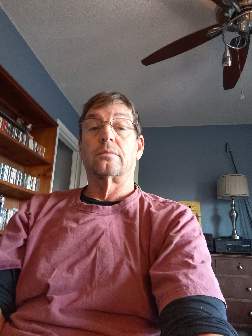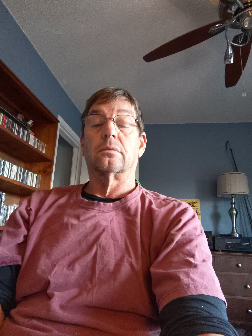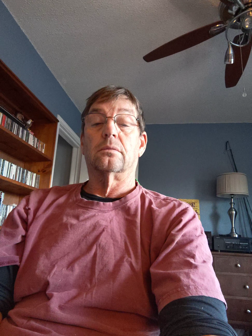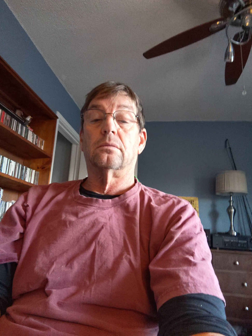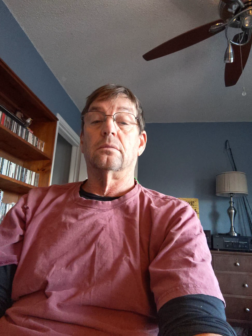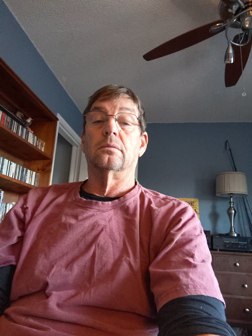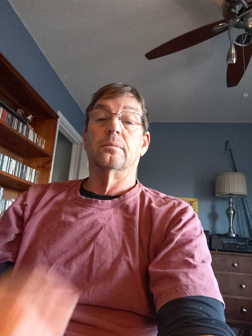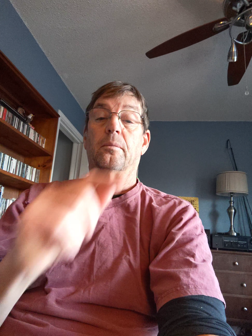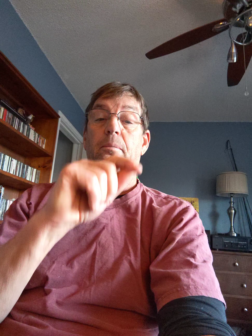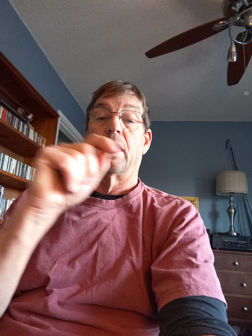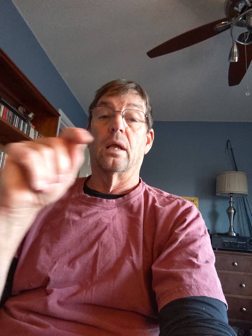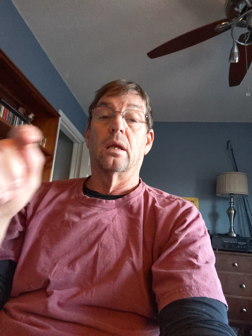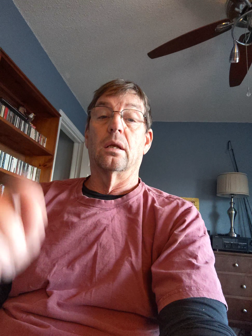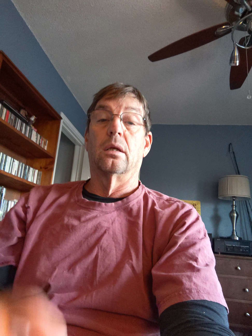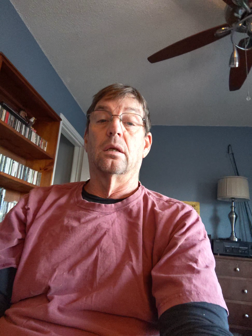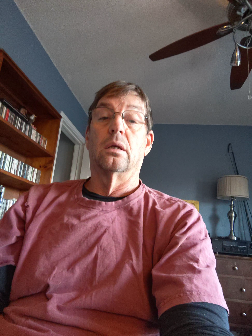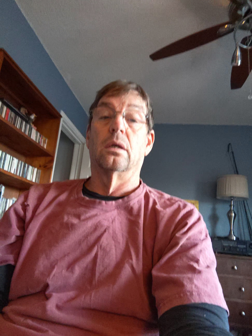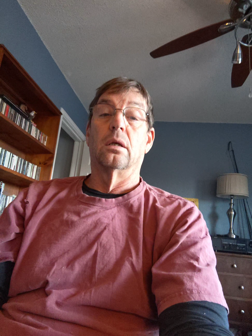pen